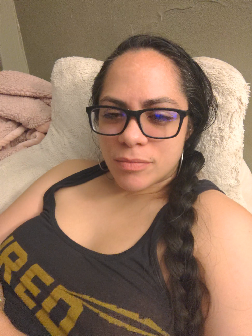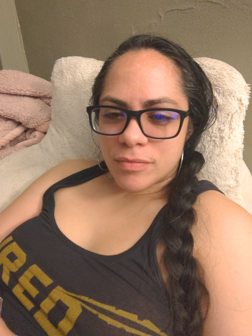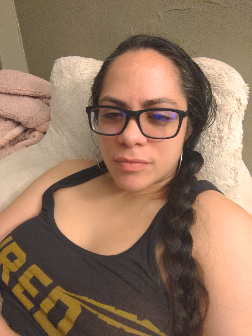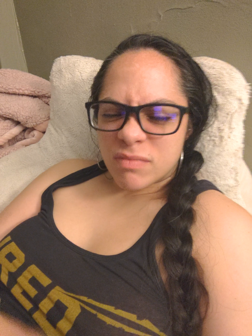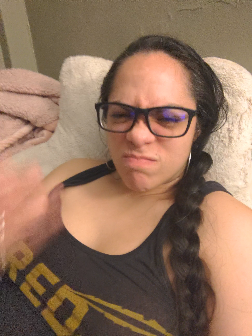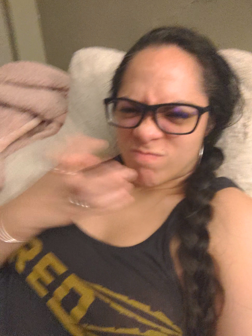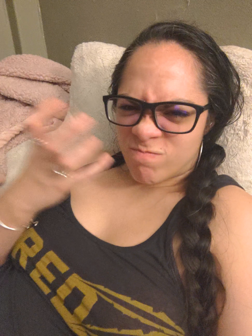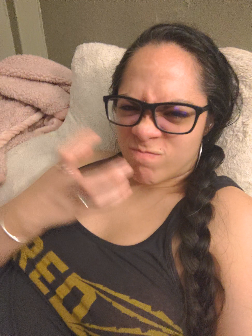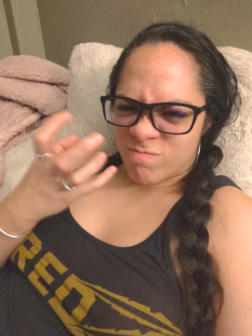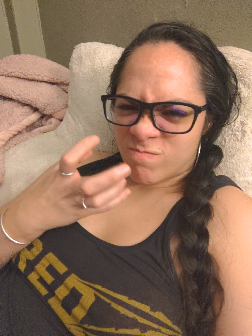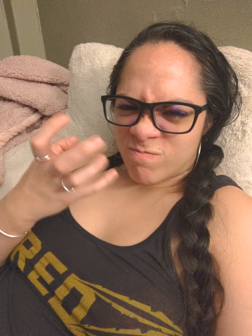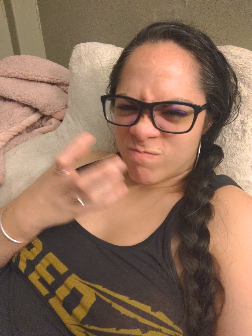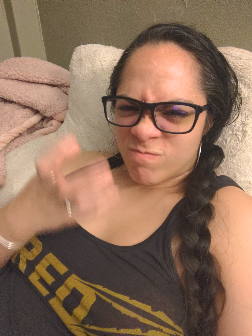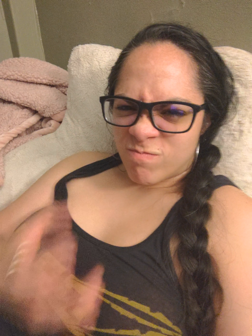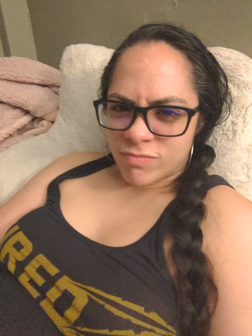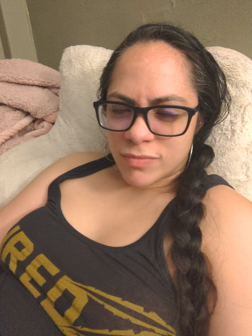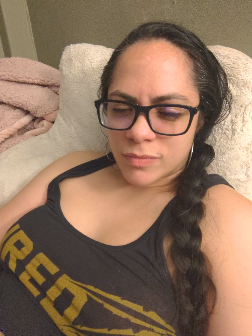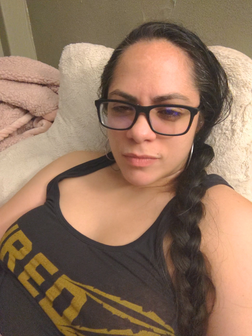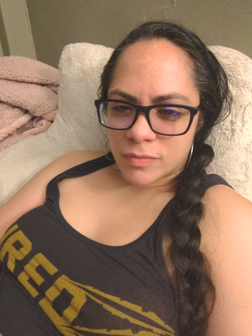yucky